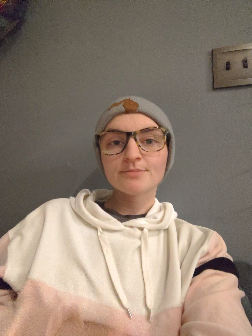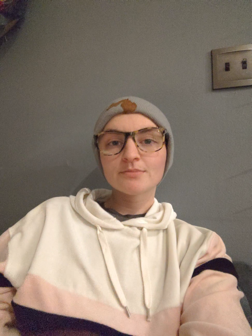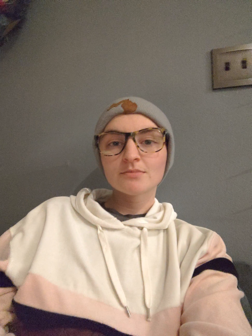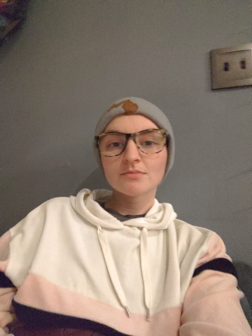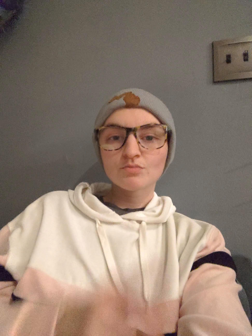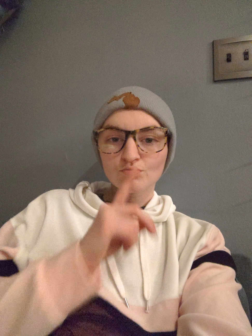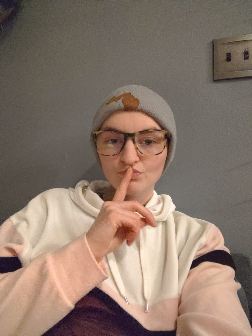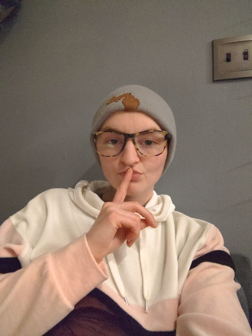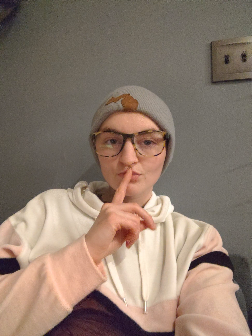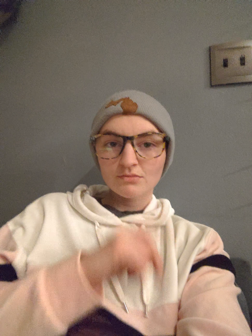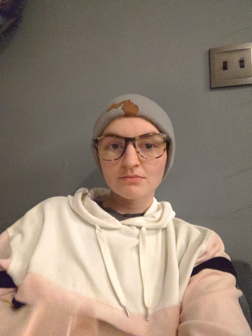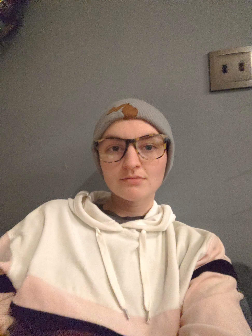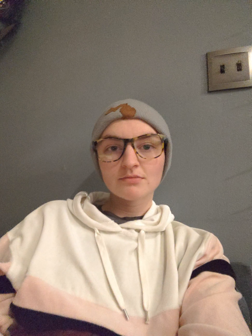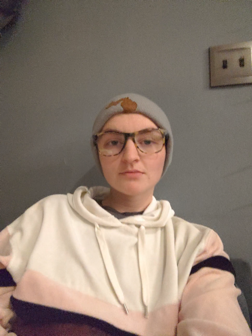shhh